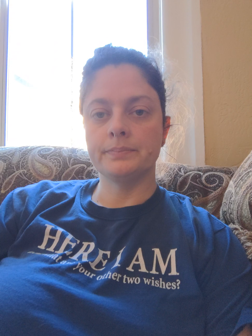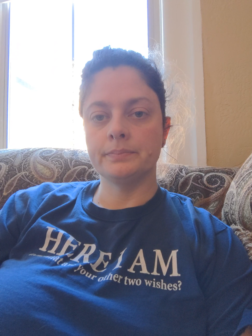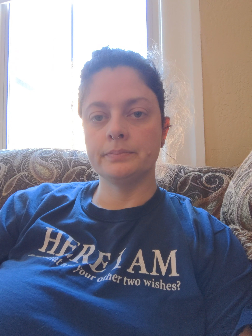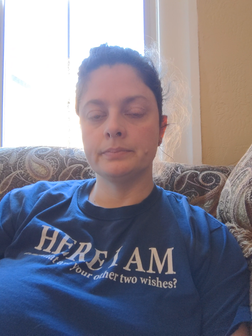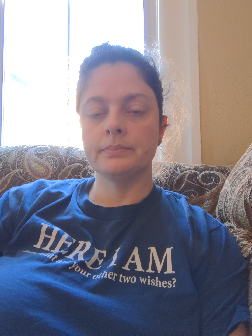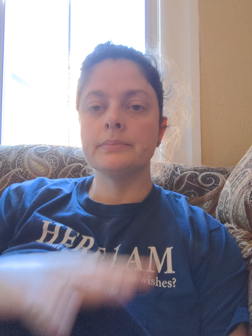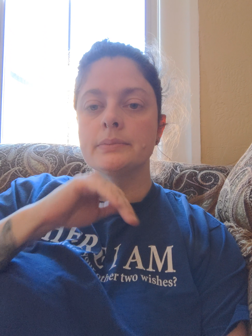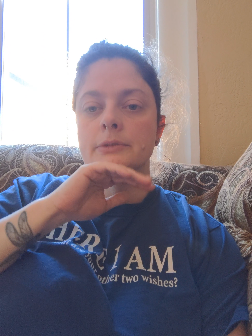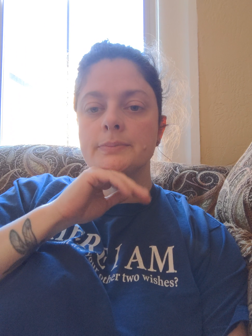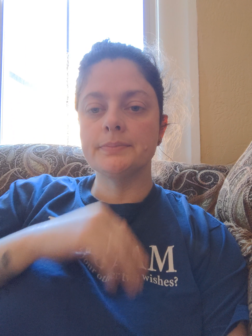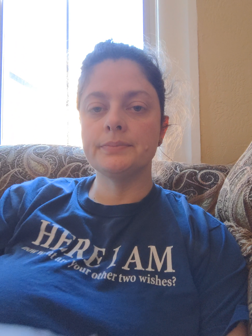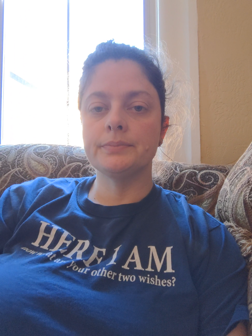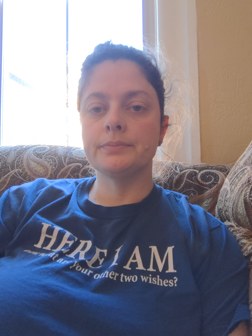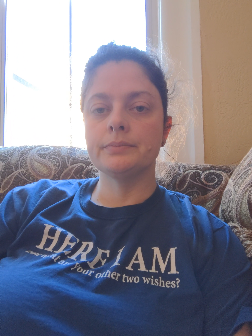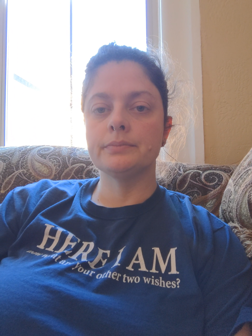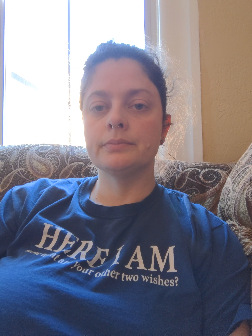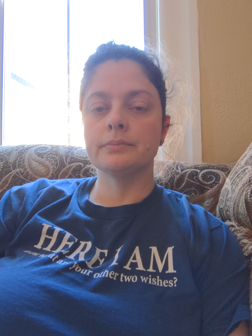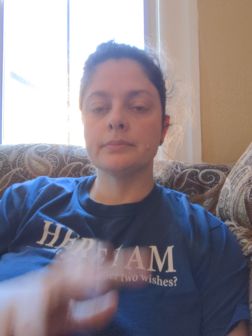pig